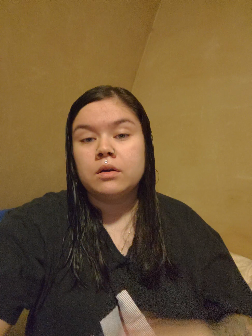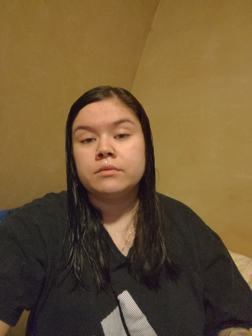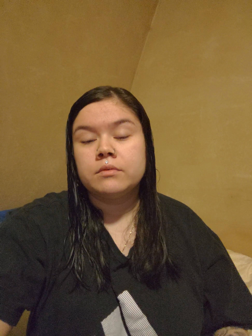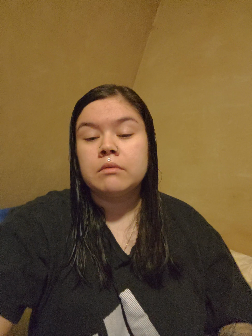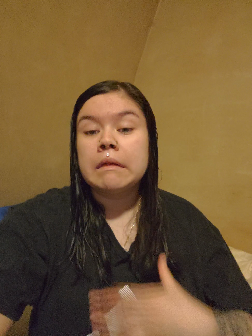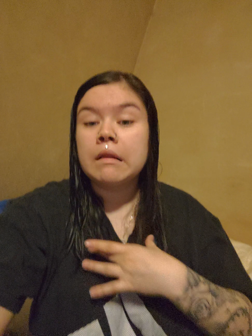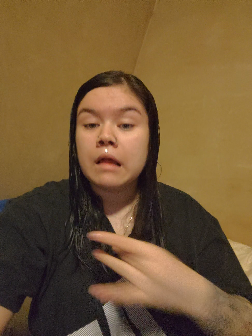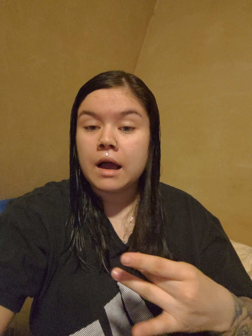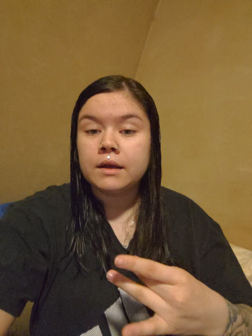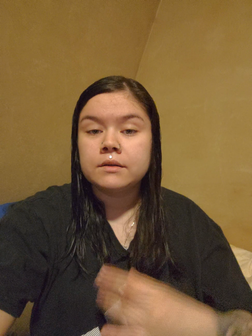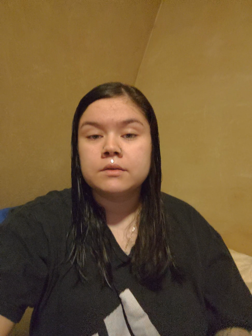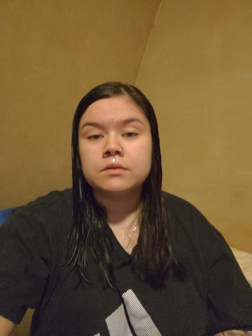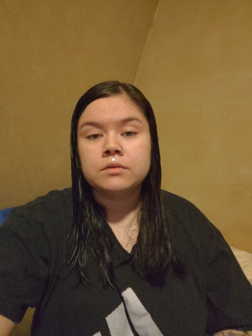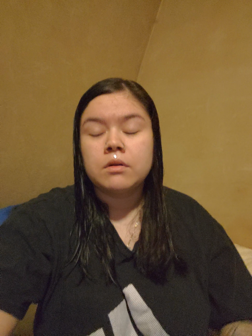like